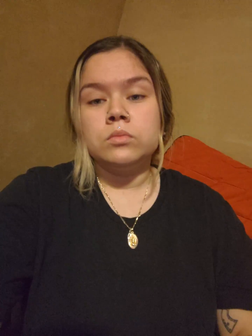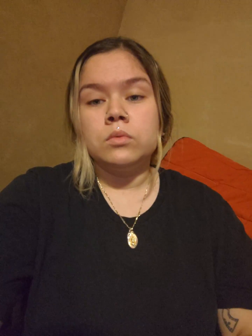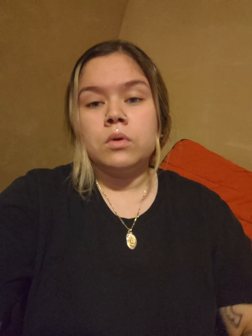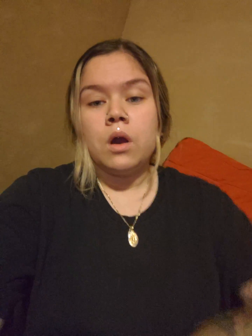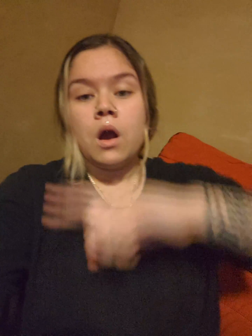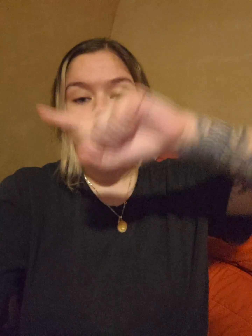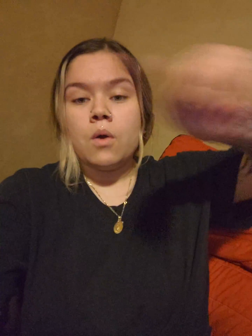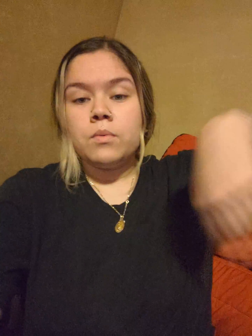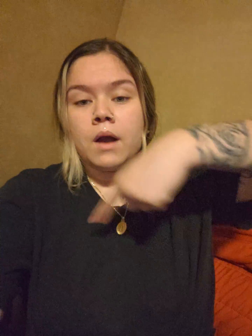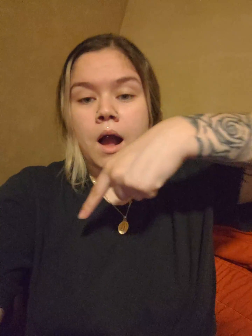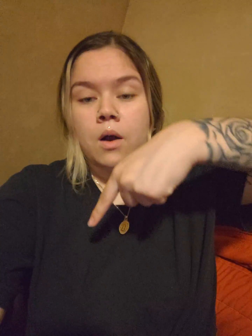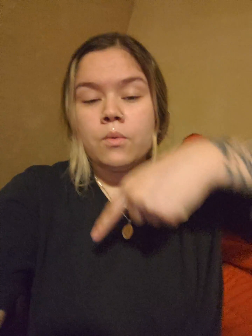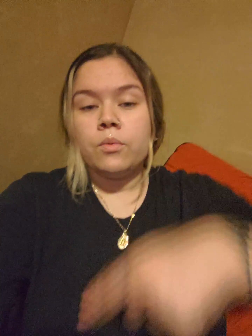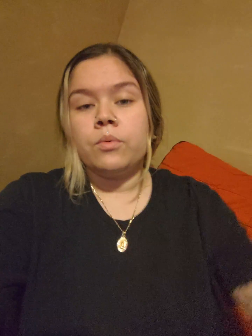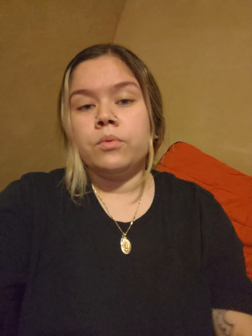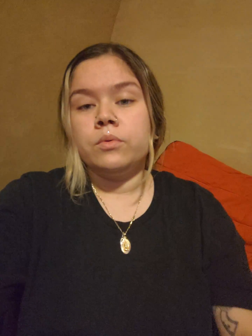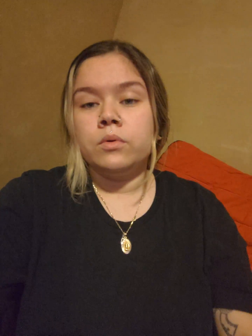around